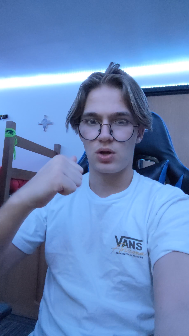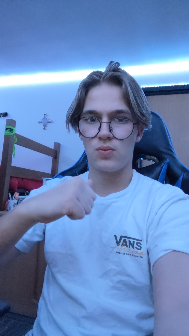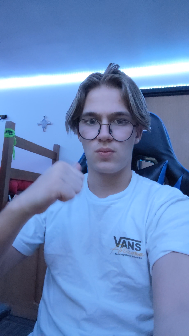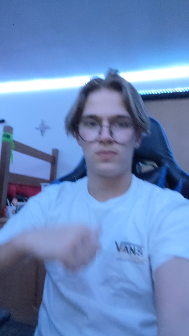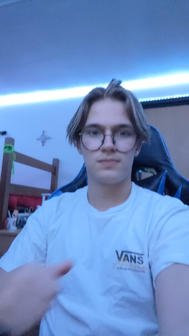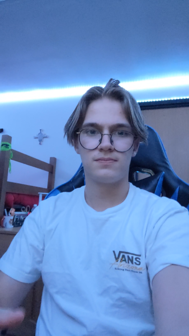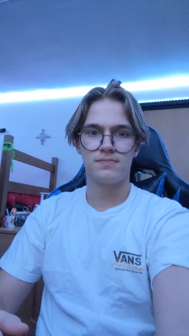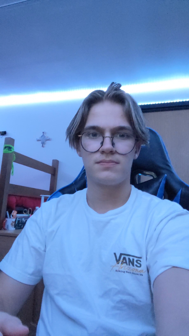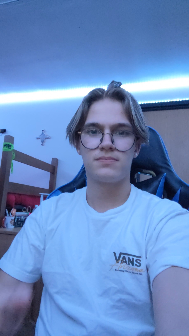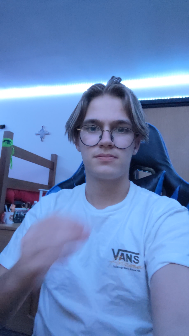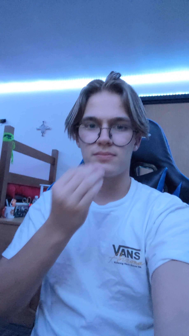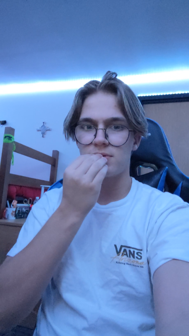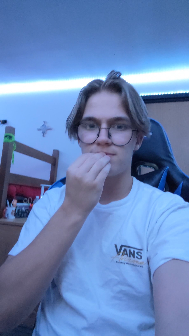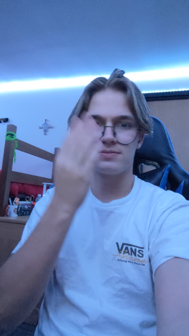breakfast